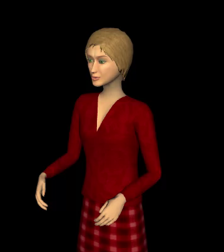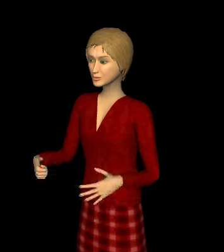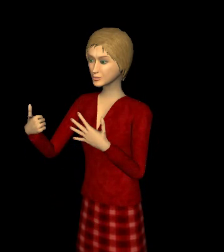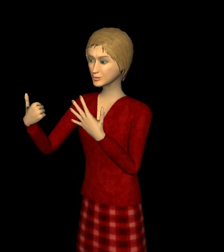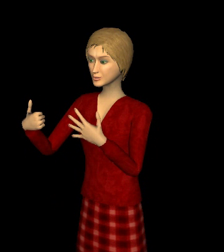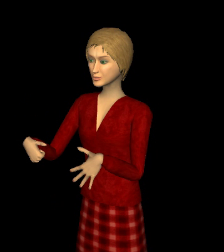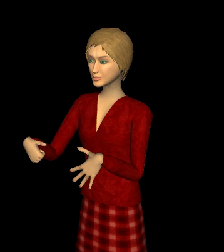16